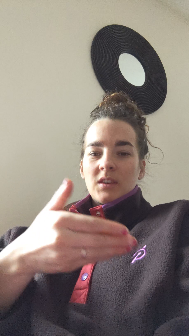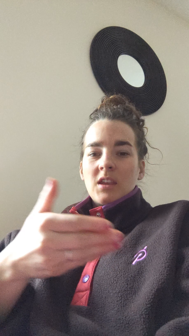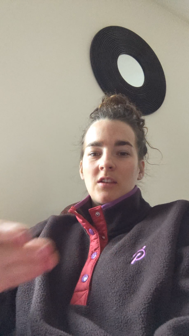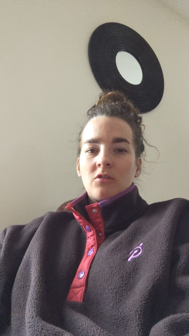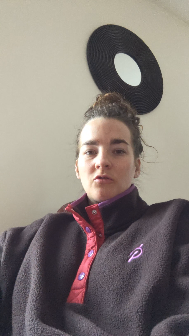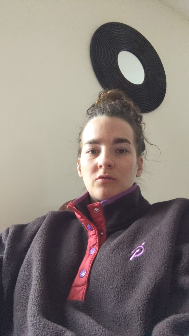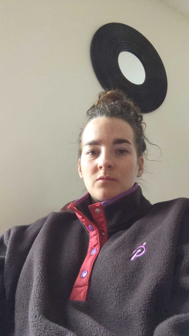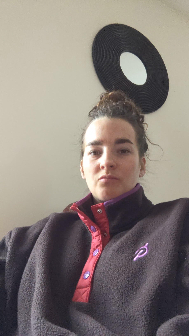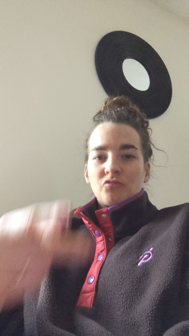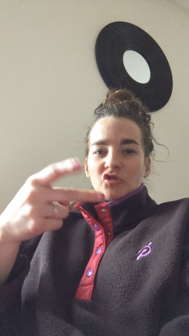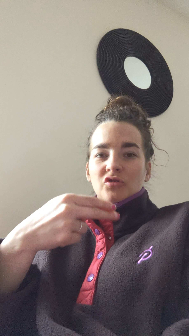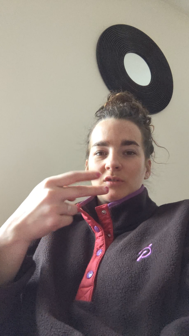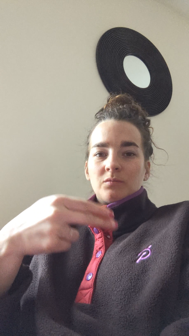sheep